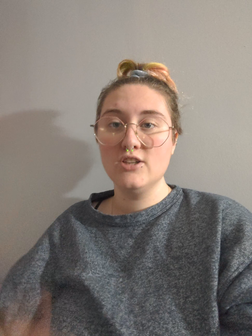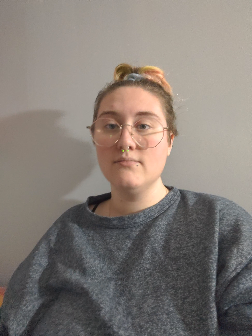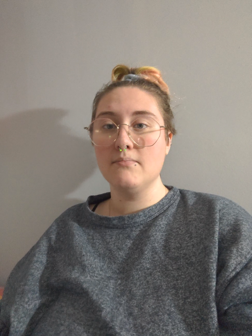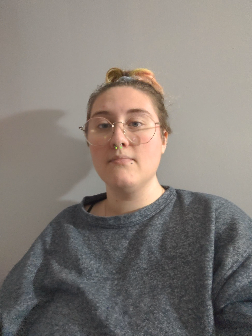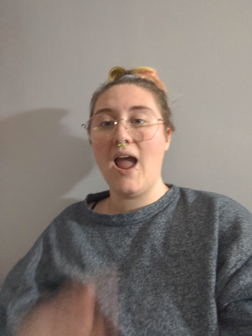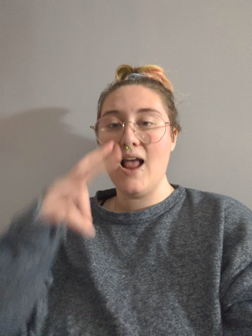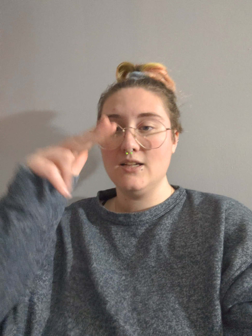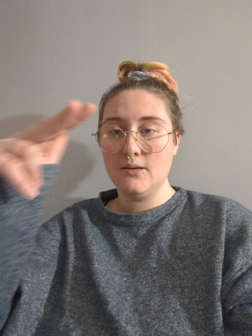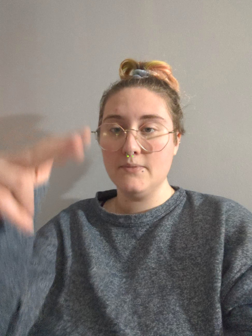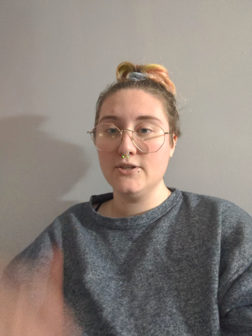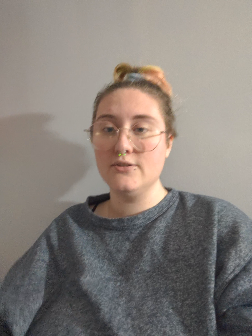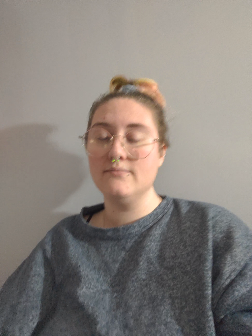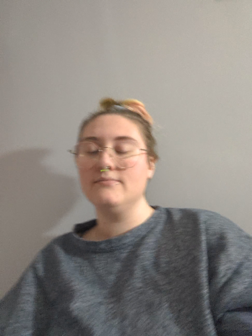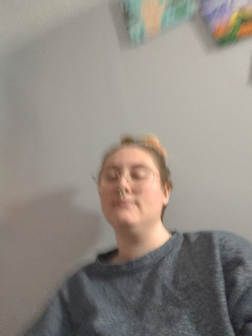helicopter